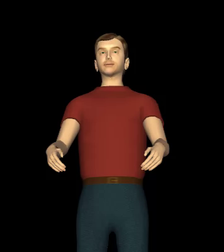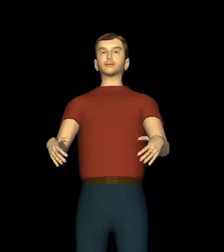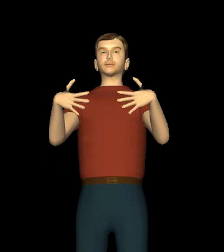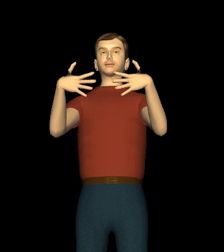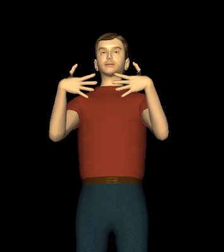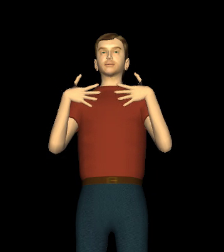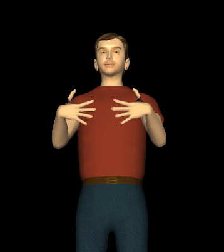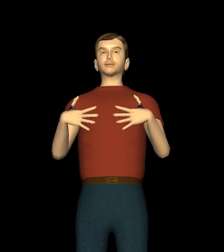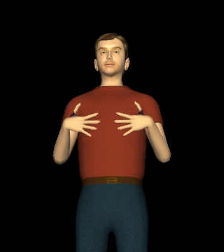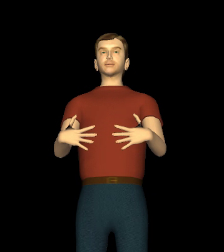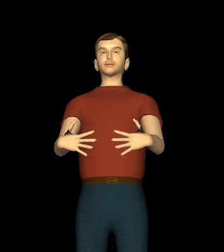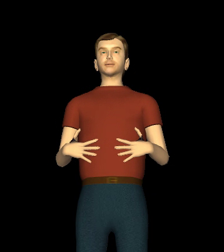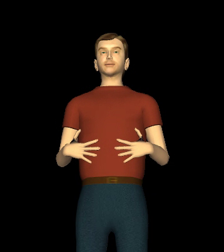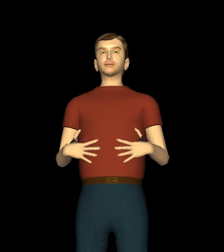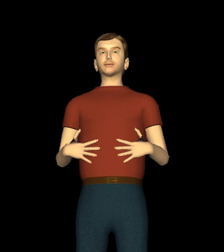جسم